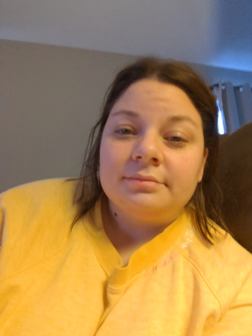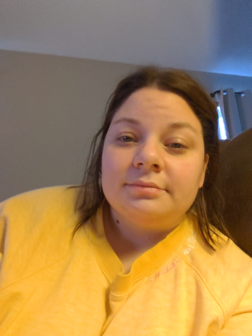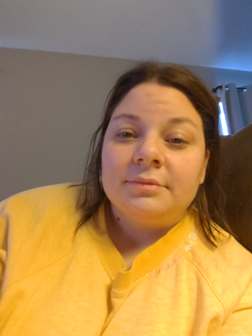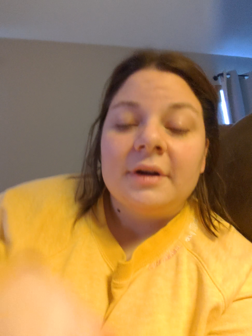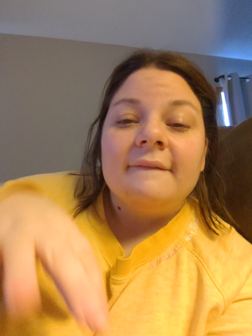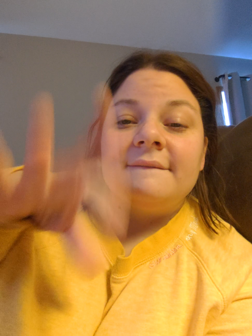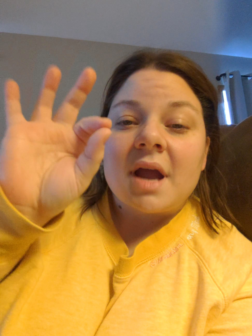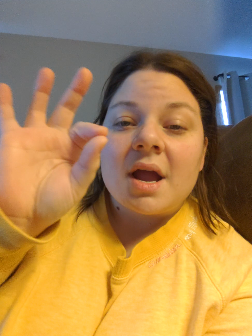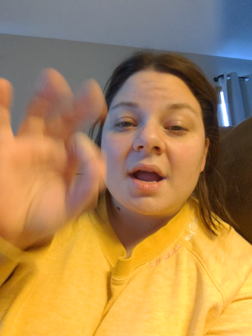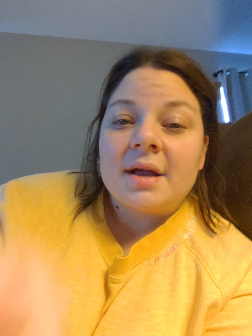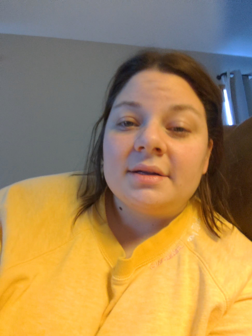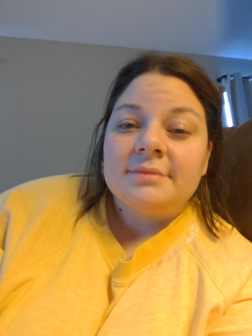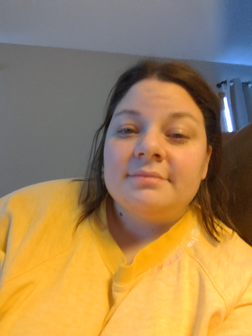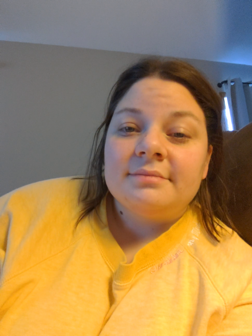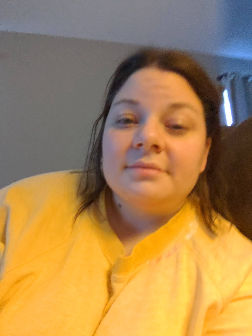find